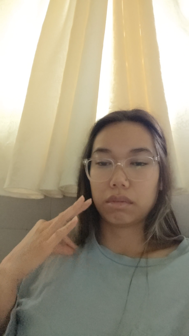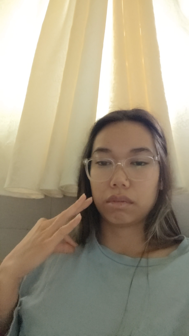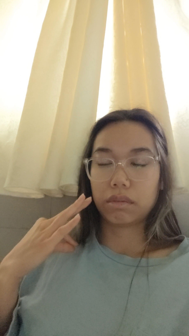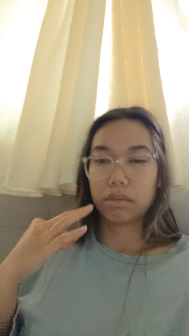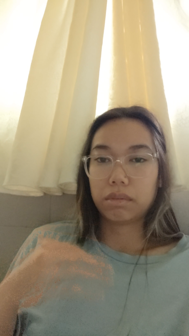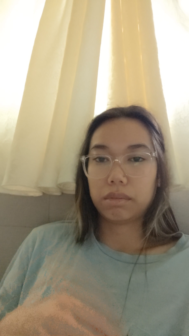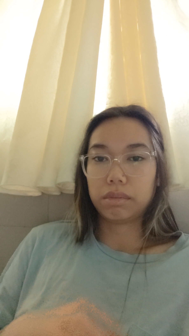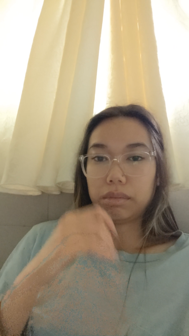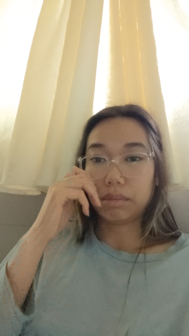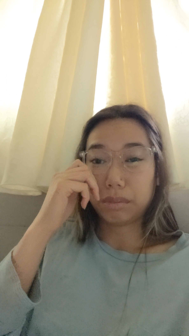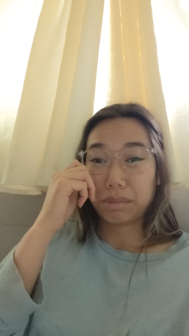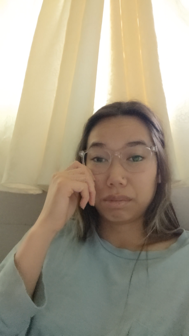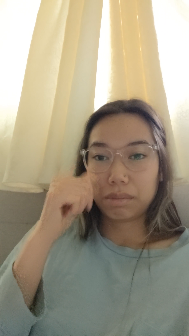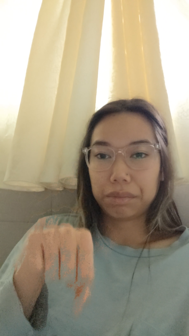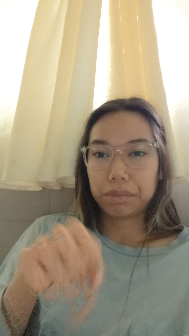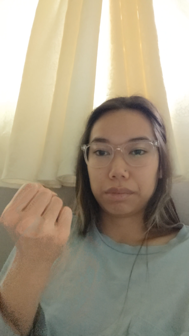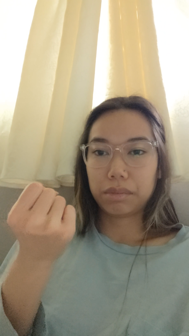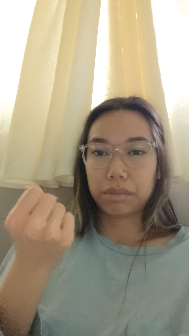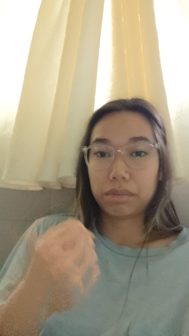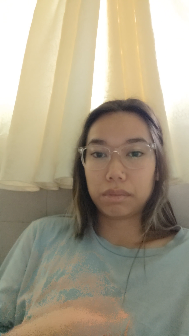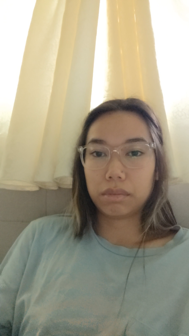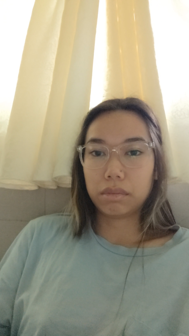break